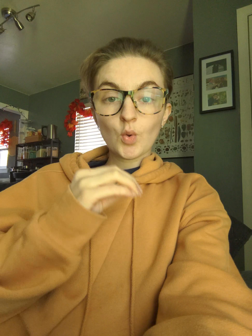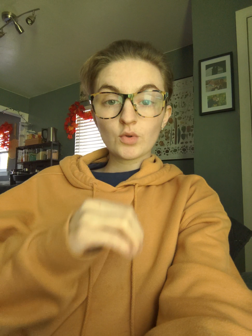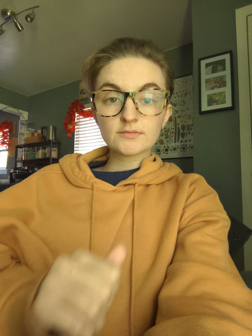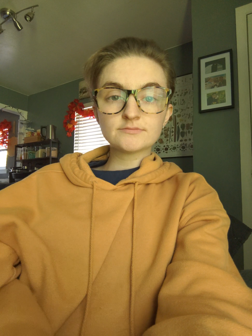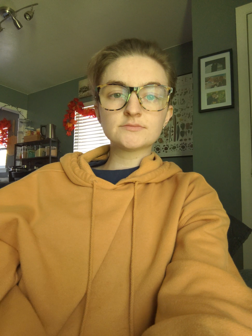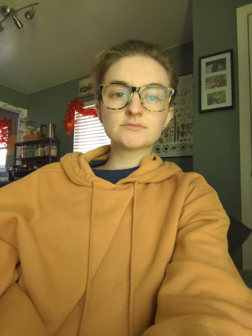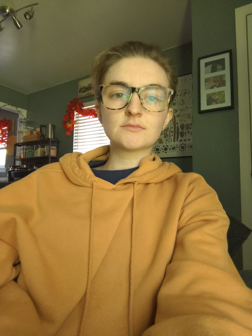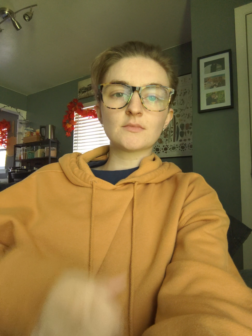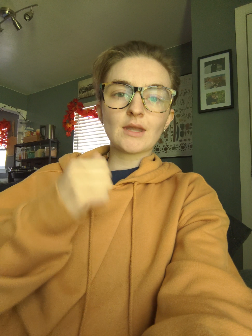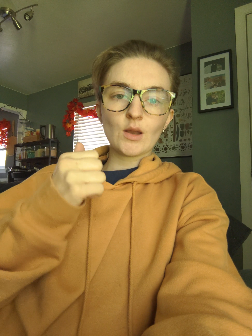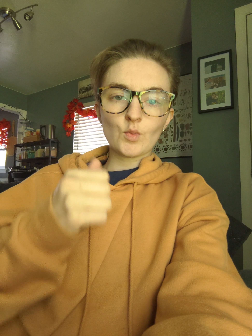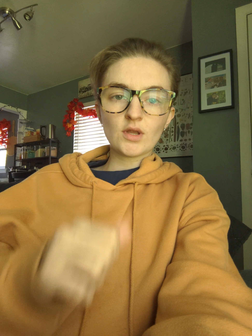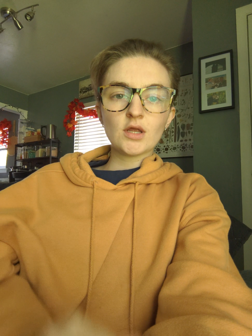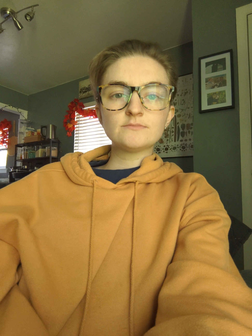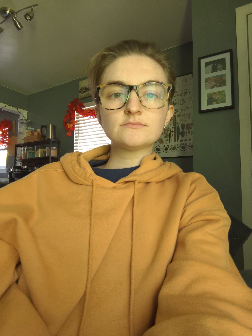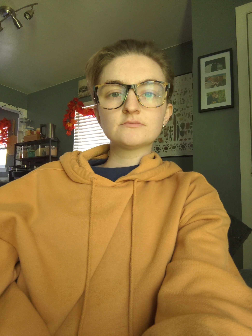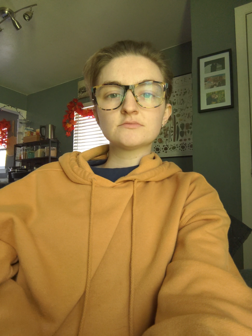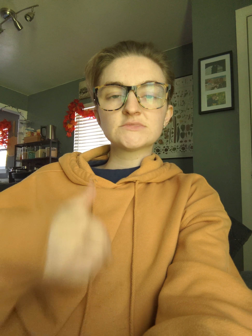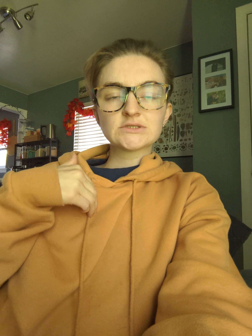how